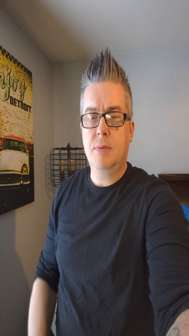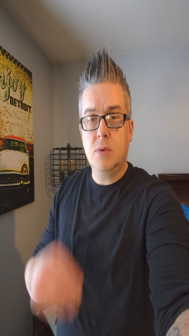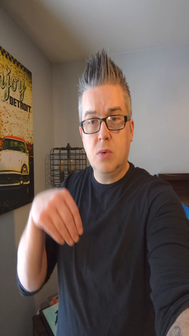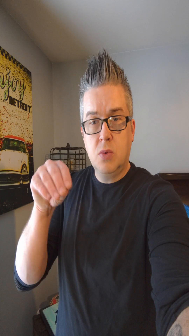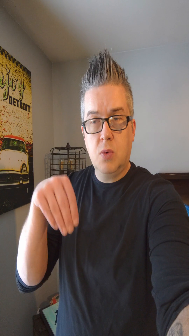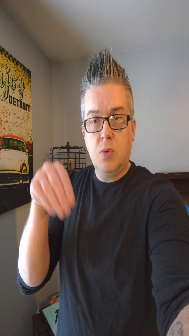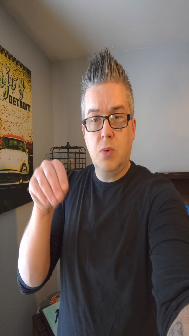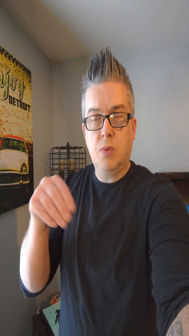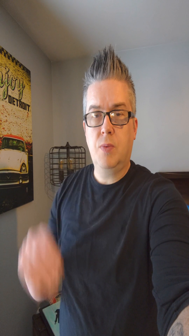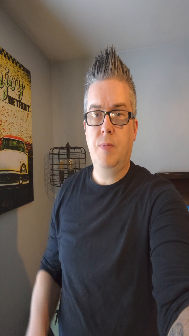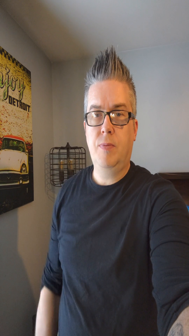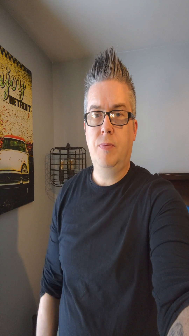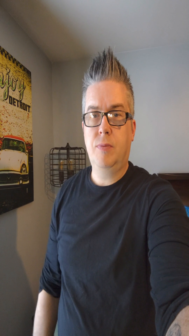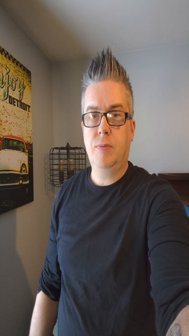store